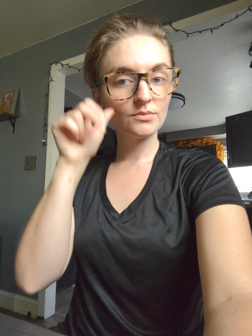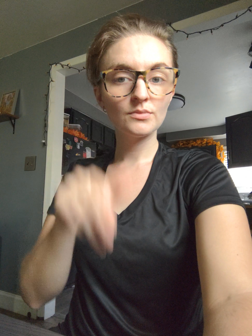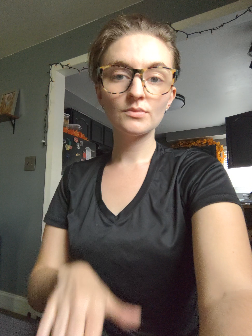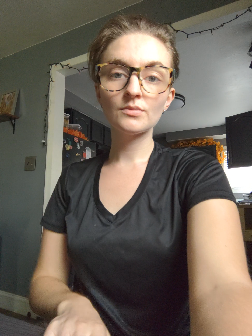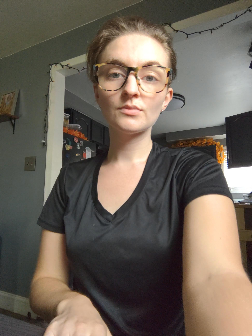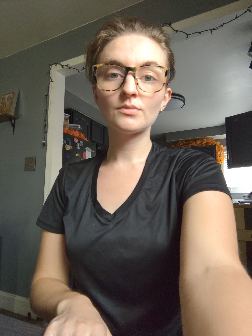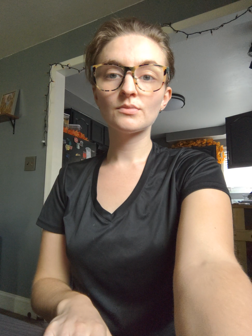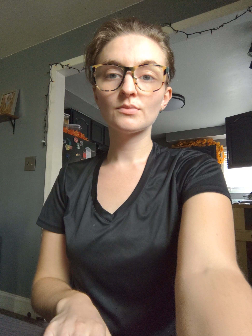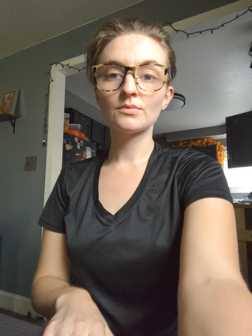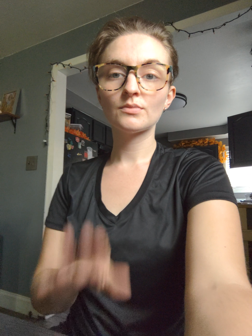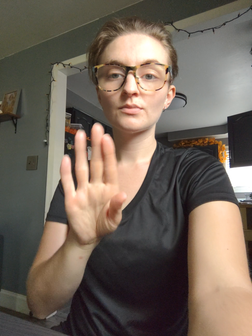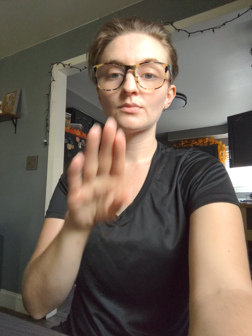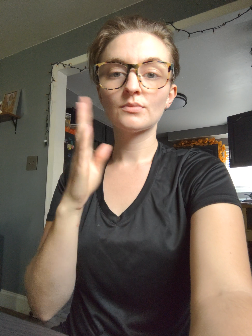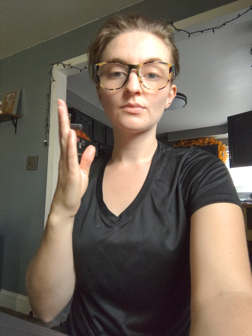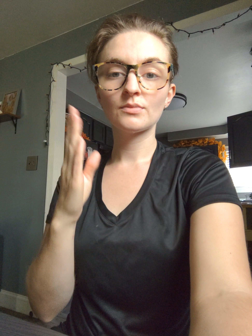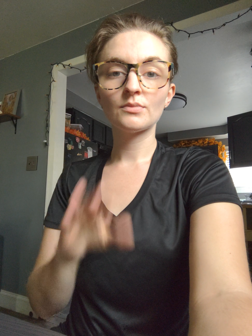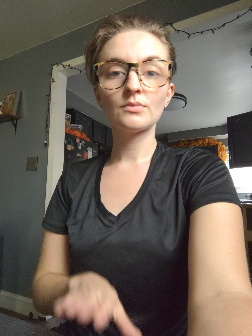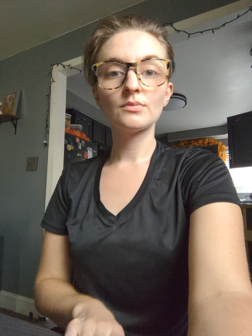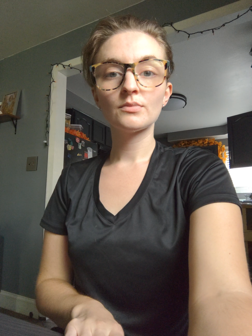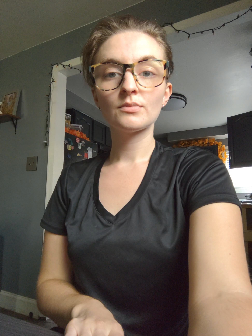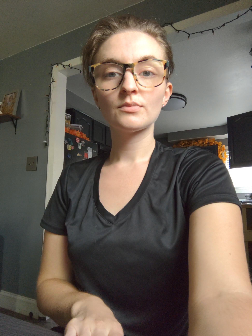door